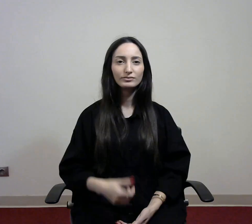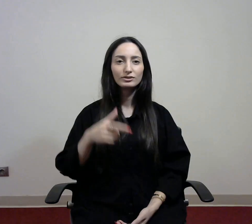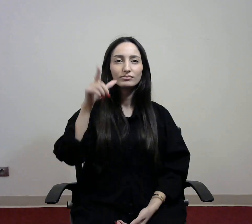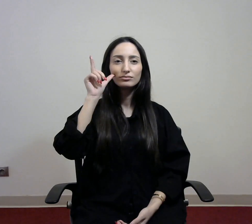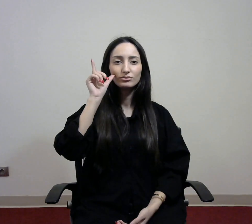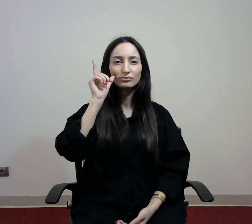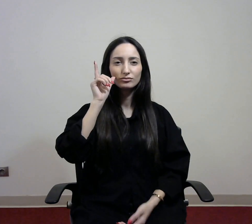srağagün